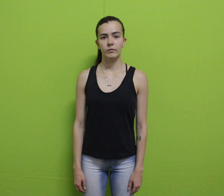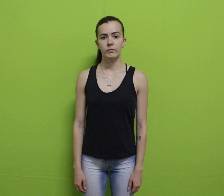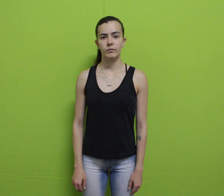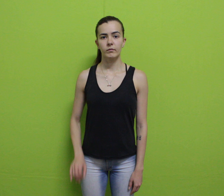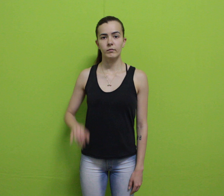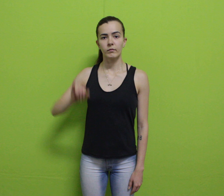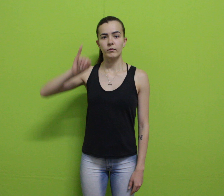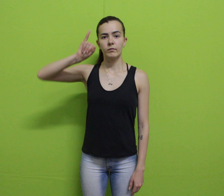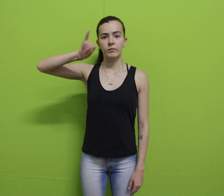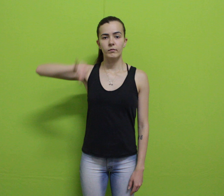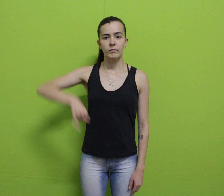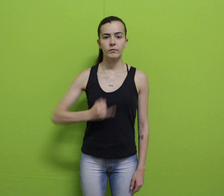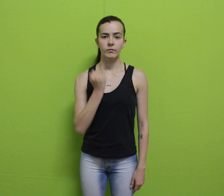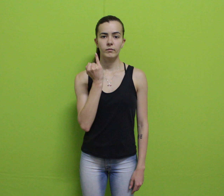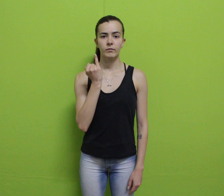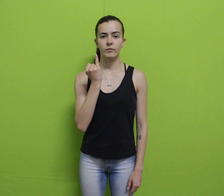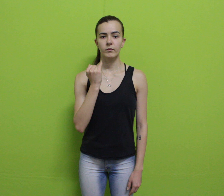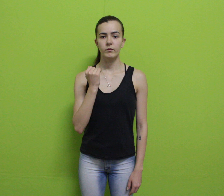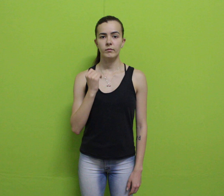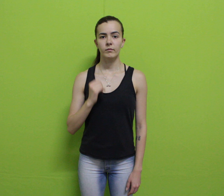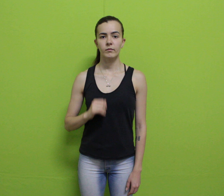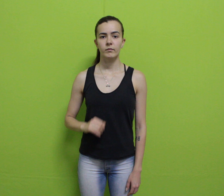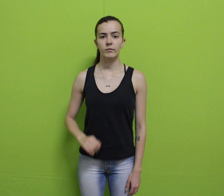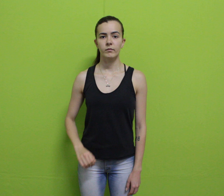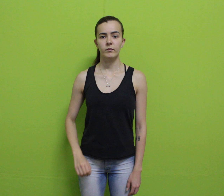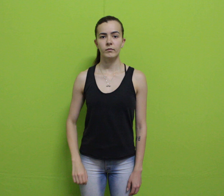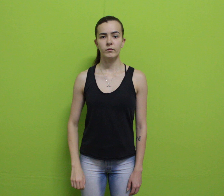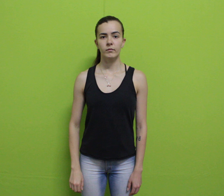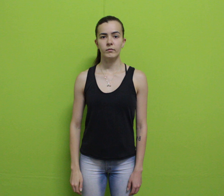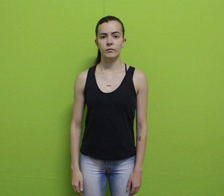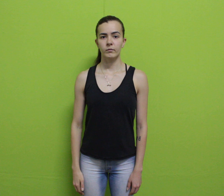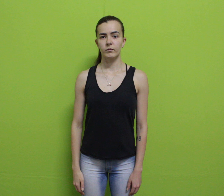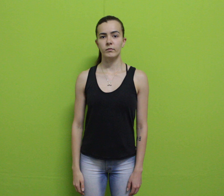aproveitar